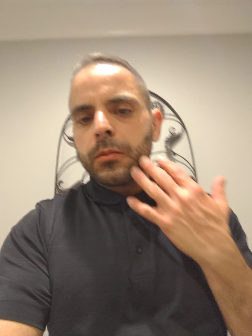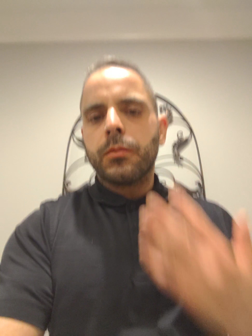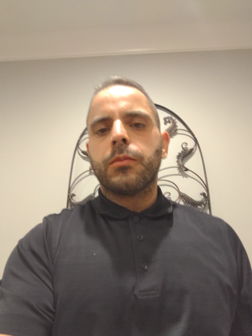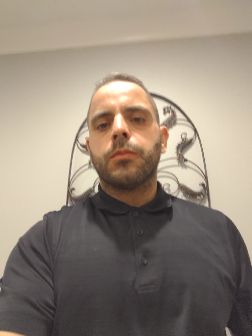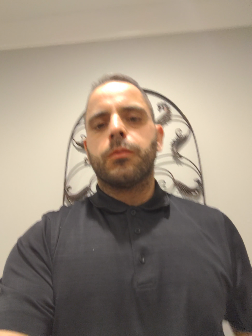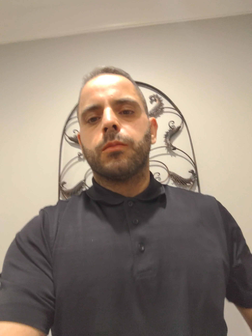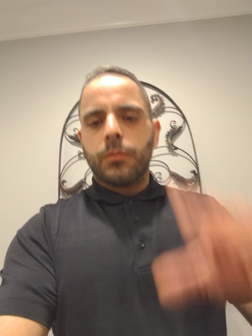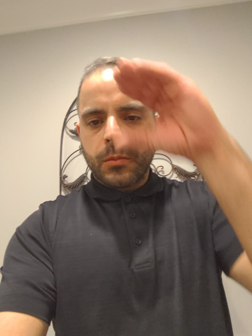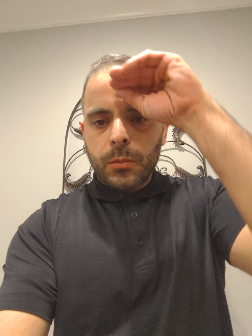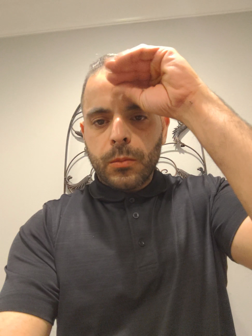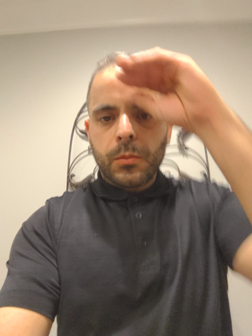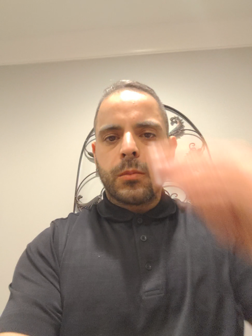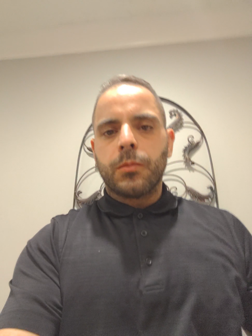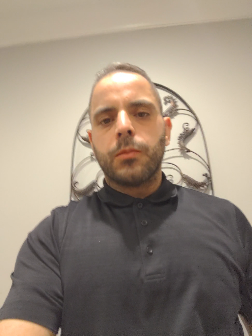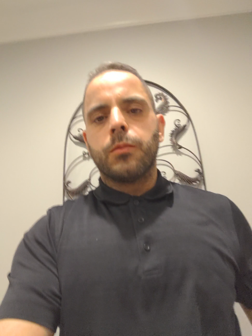boy